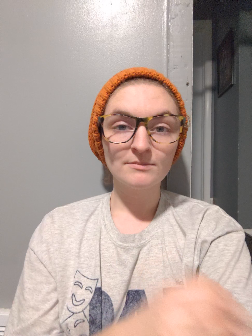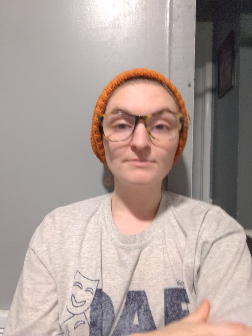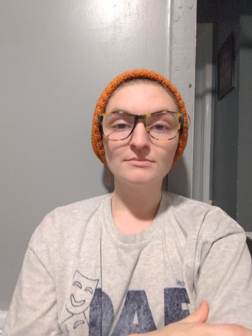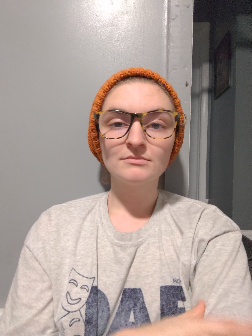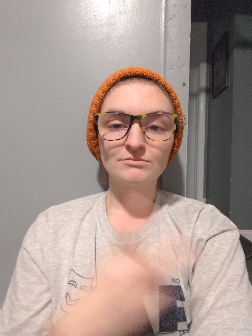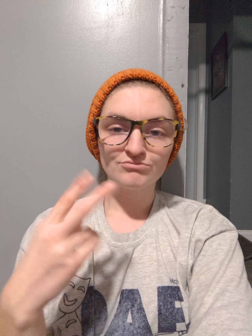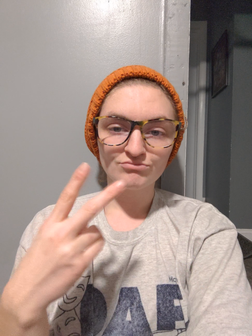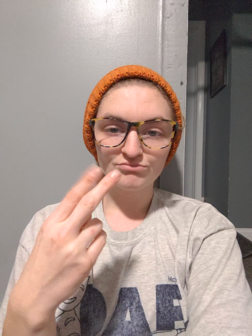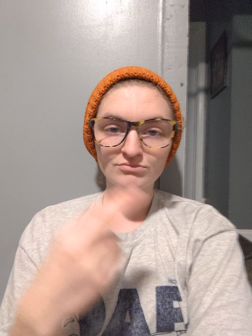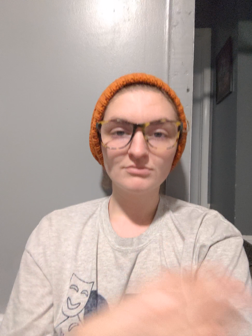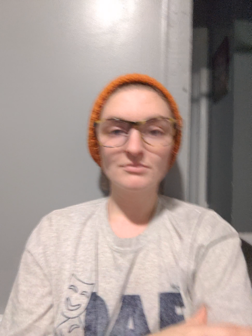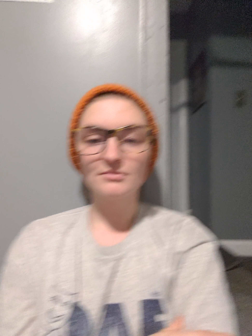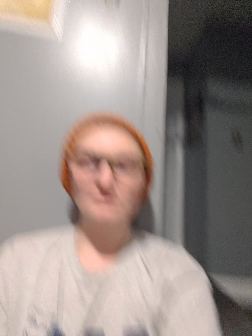scissors